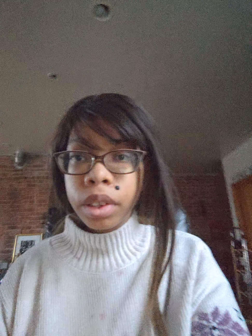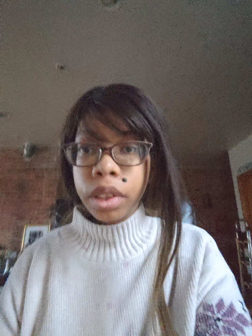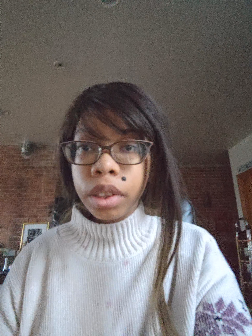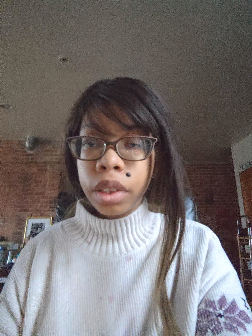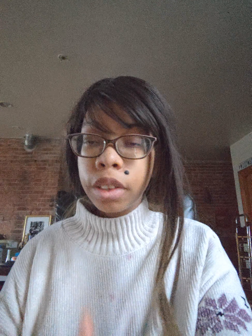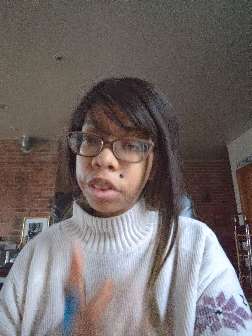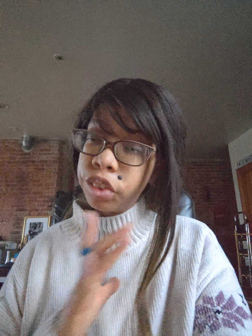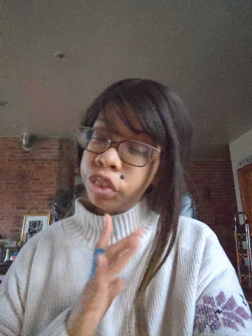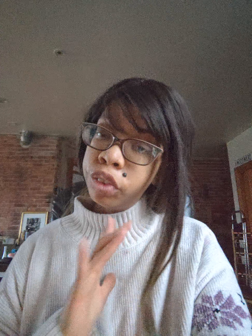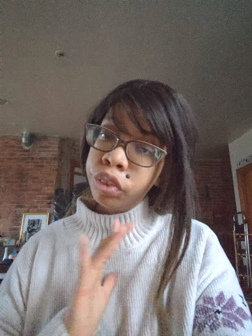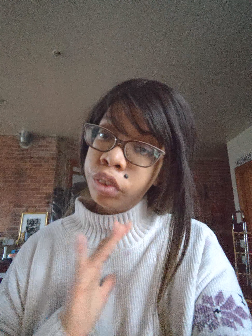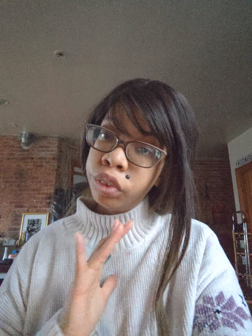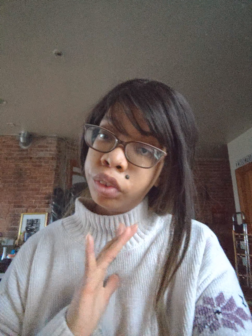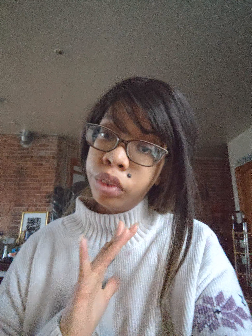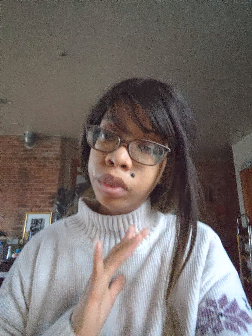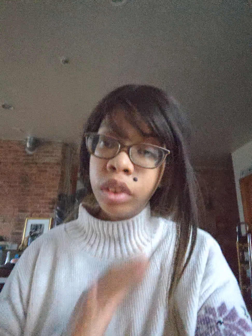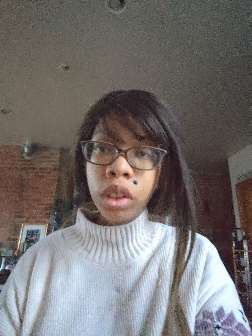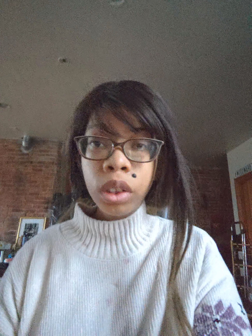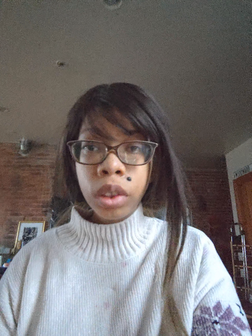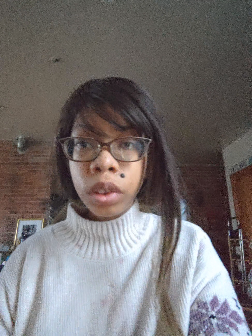fine